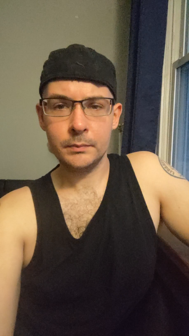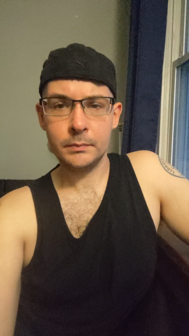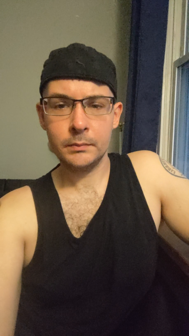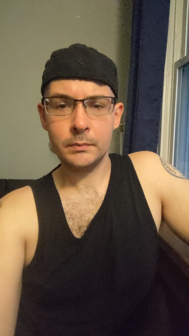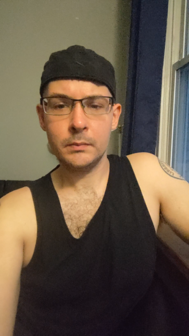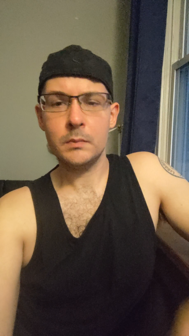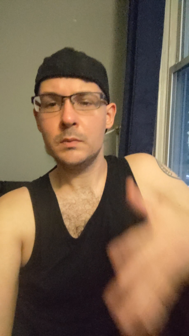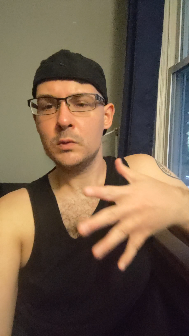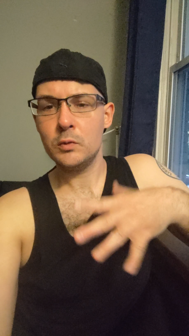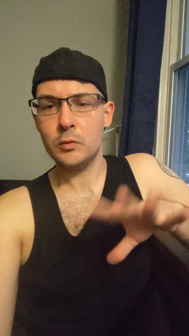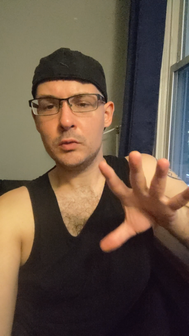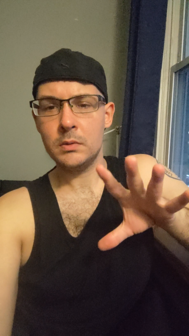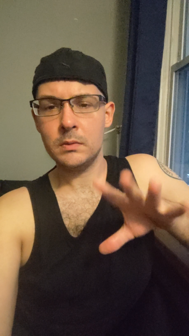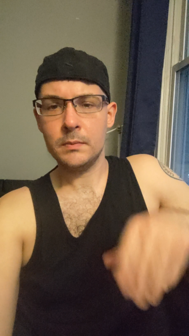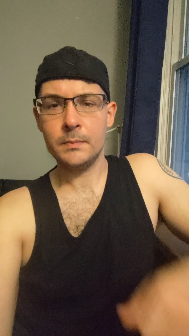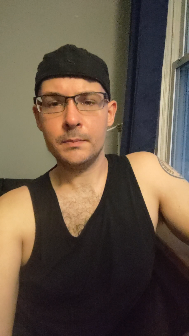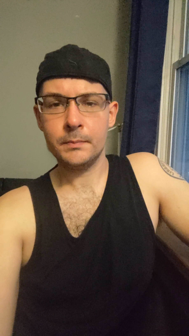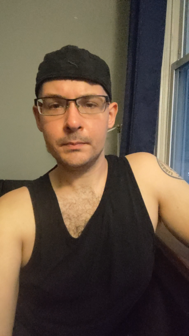dress